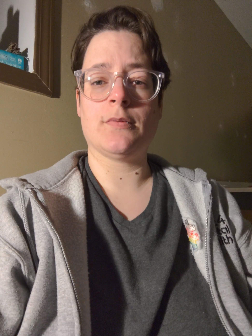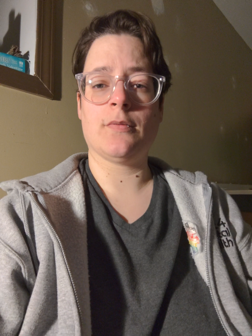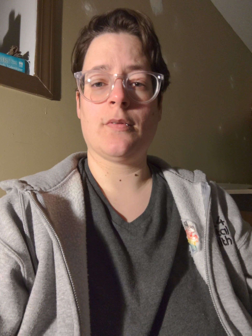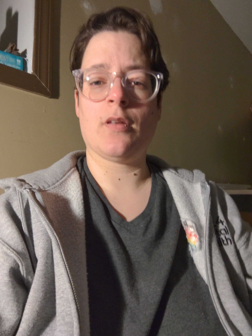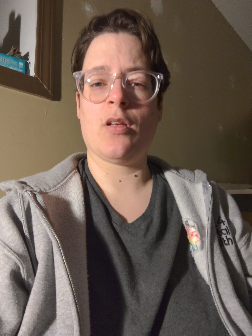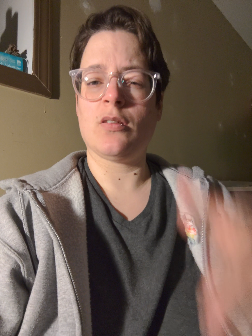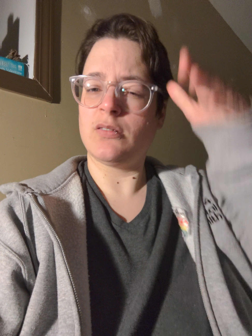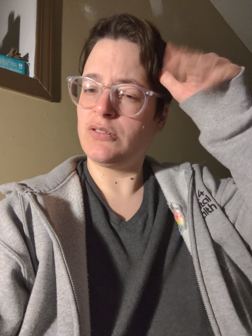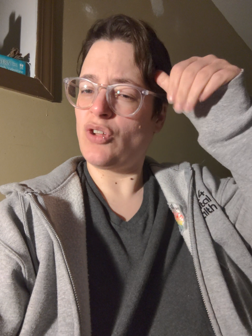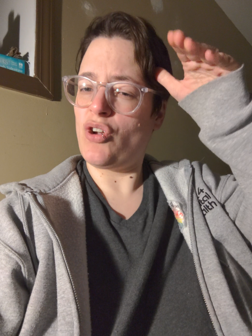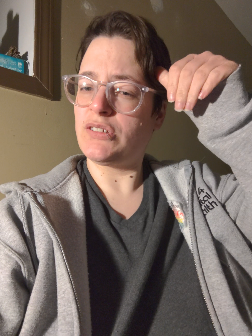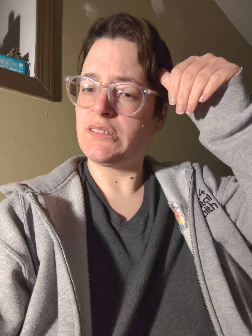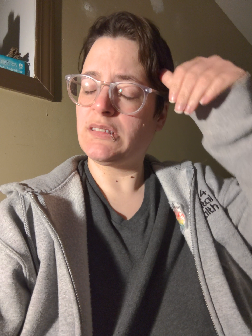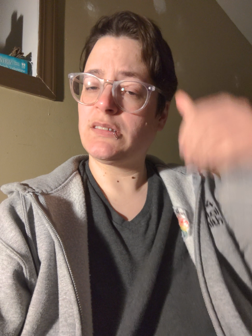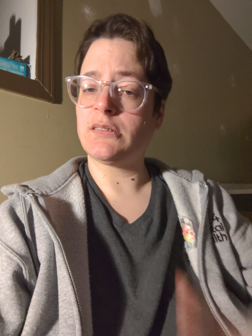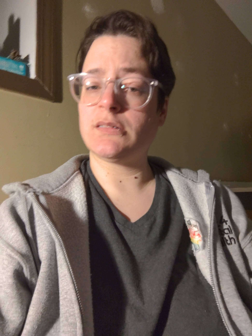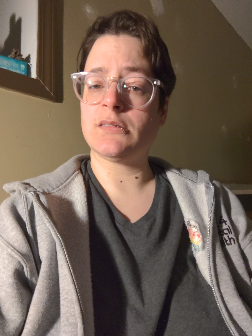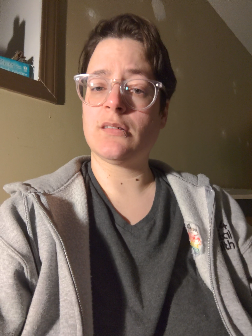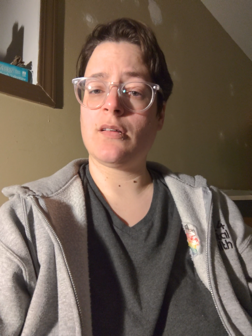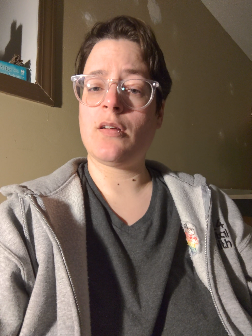donkey